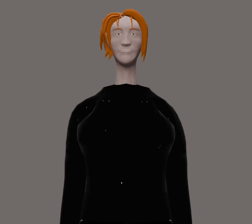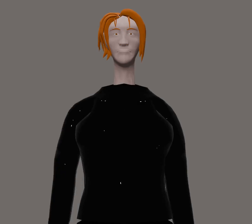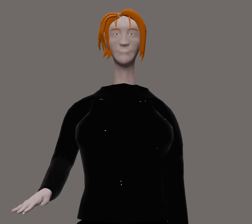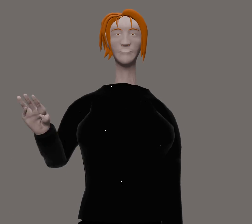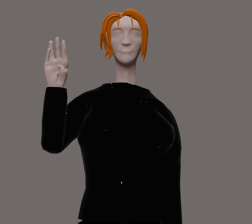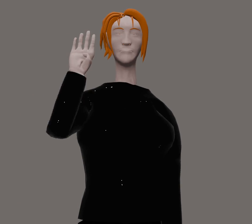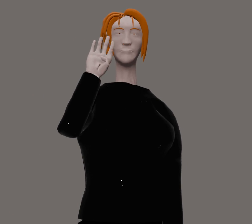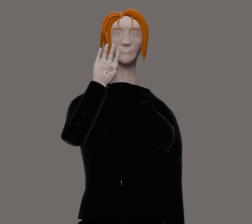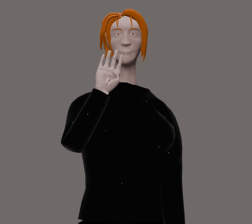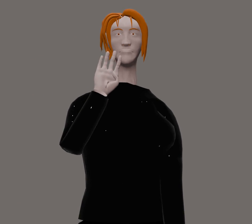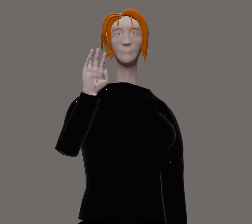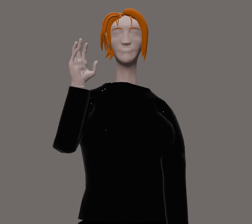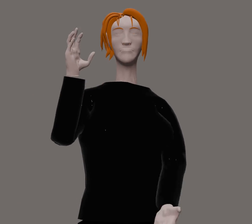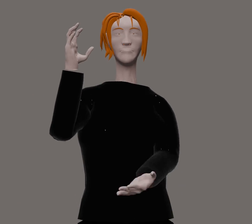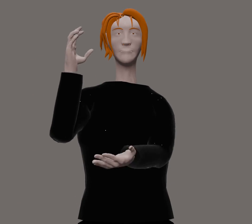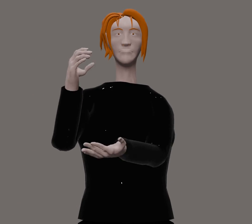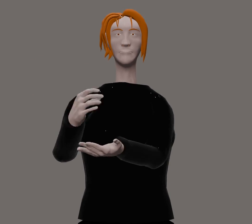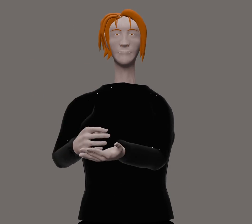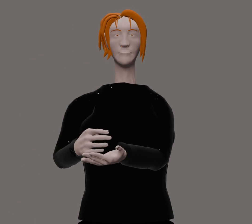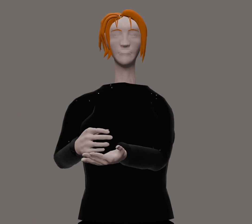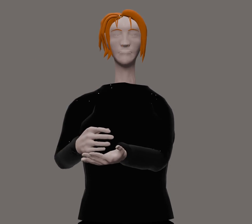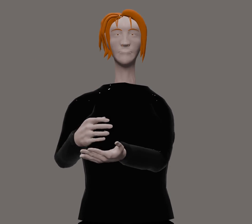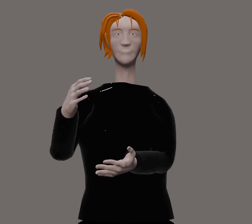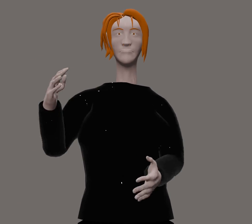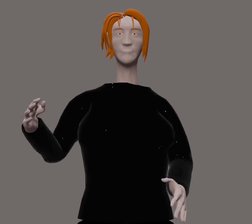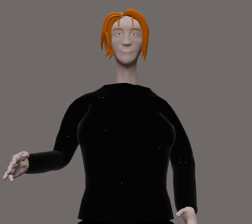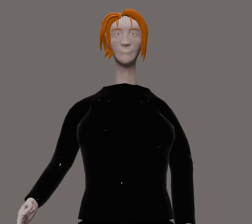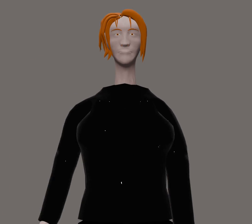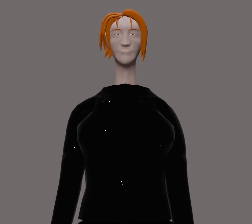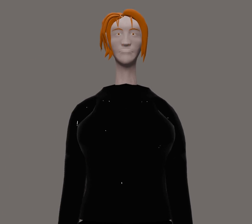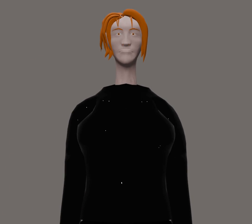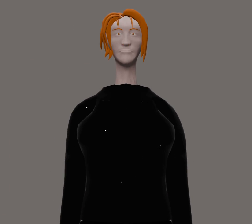Beer Can